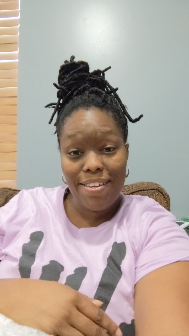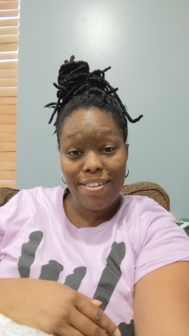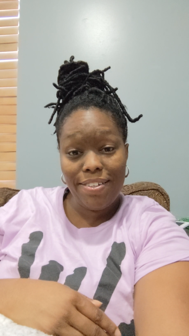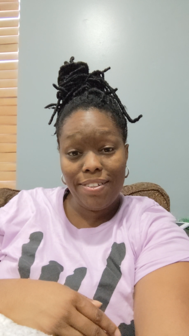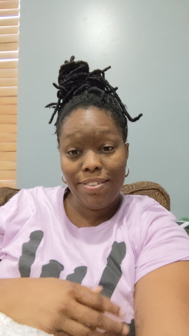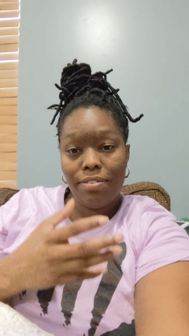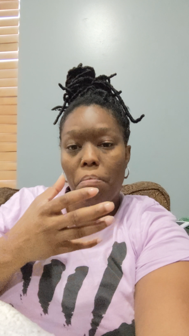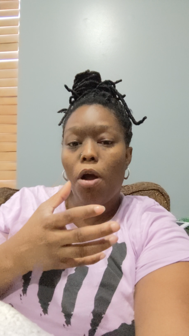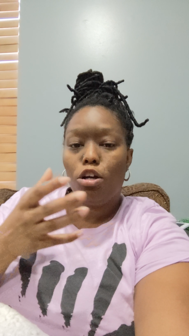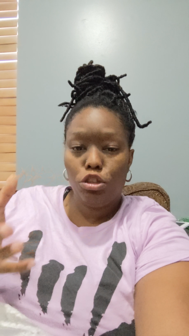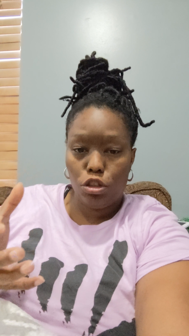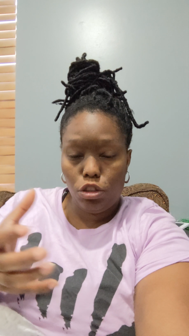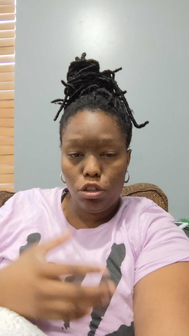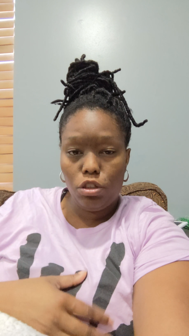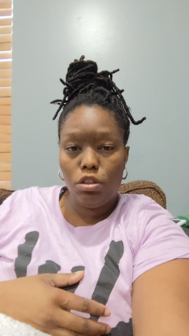much